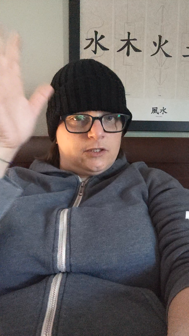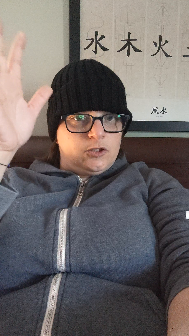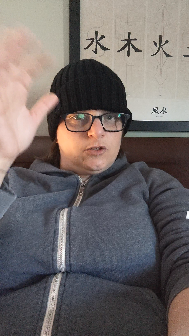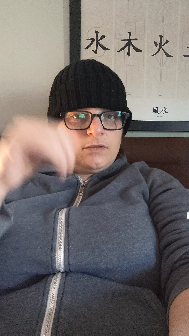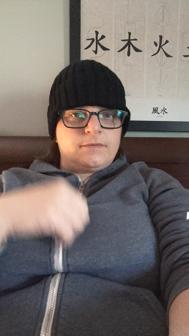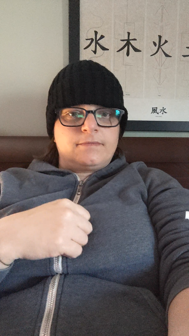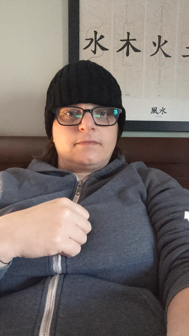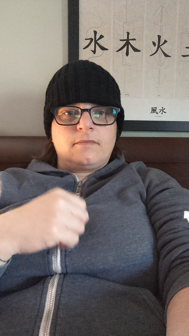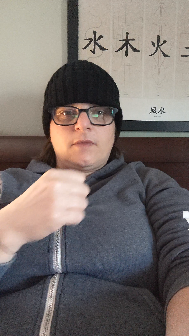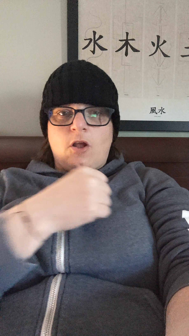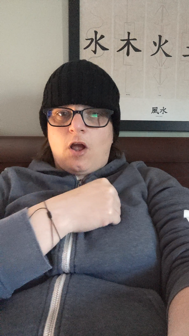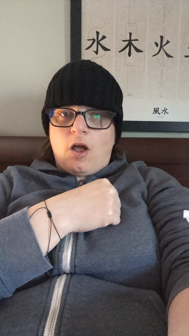hug